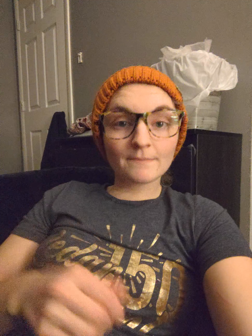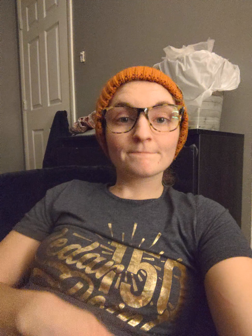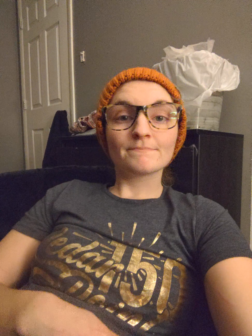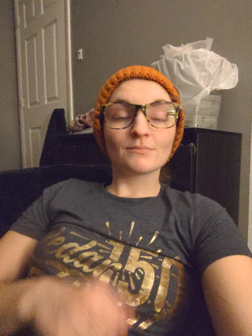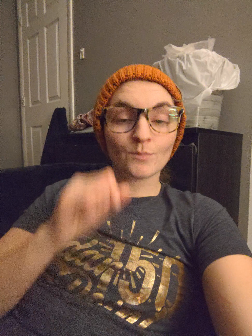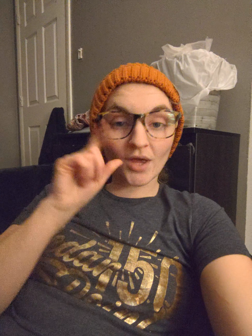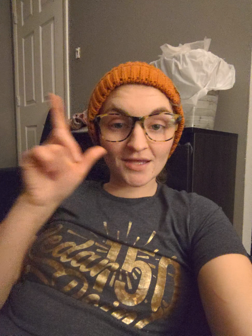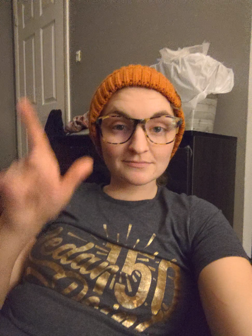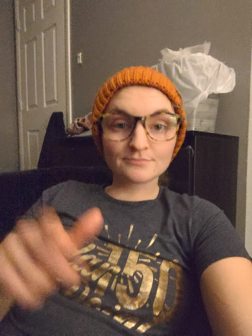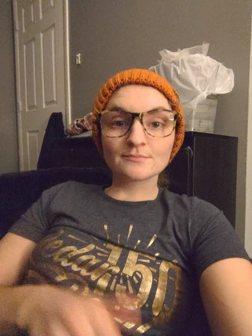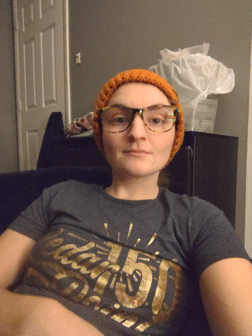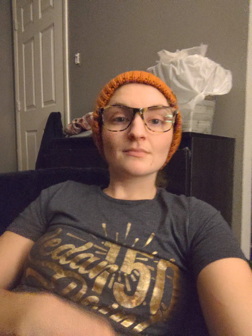wake